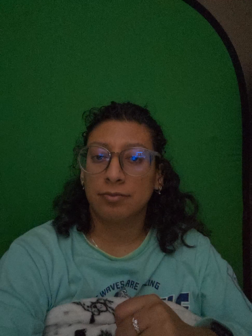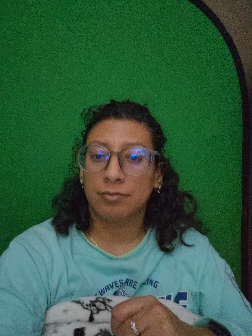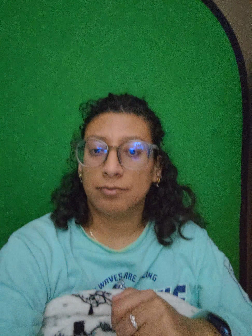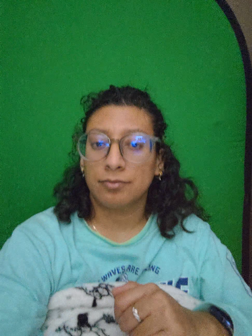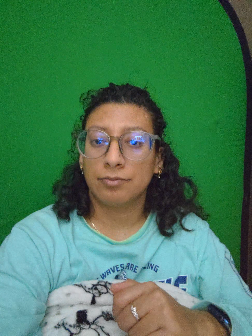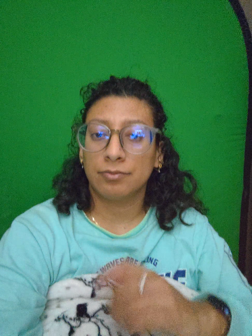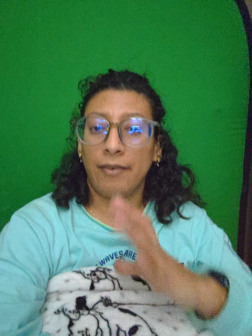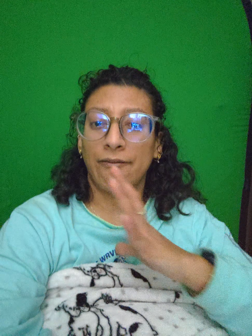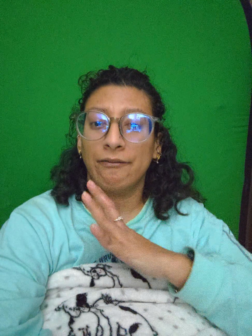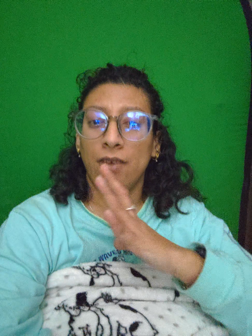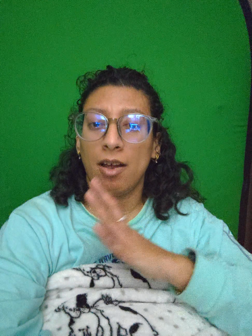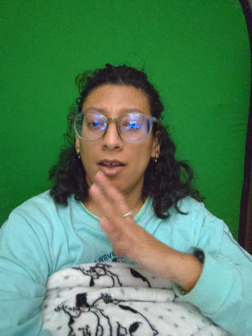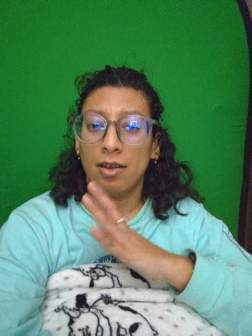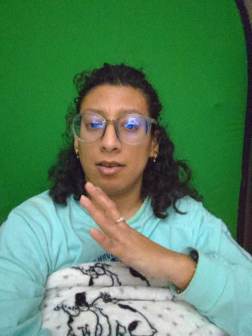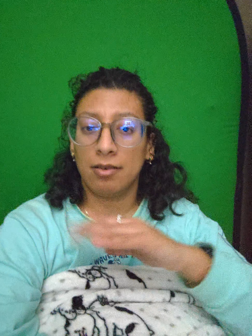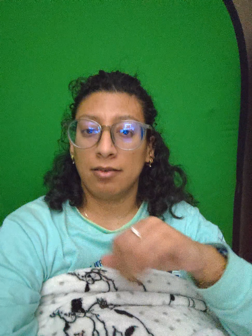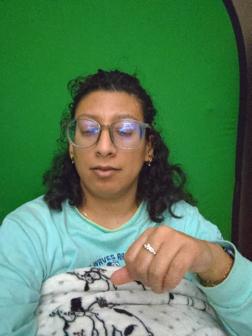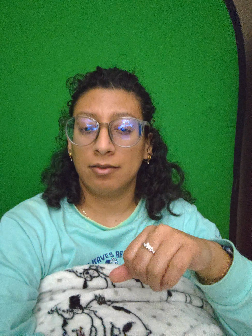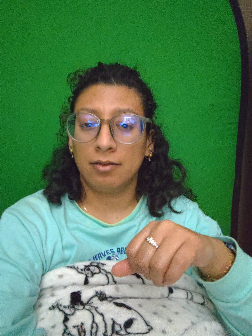fine